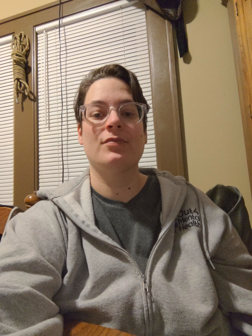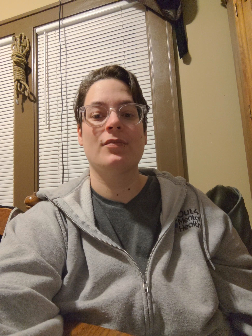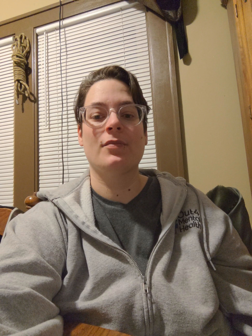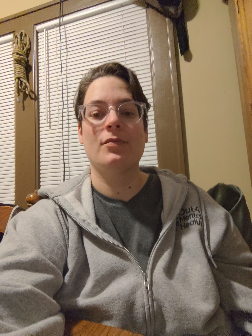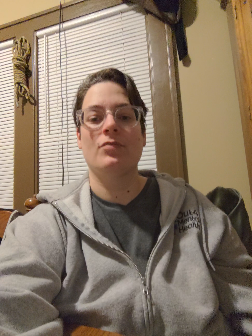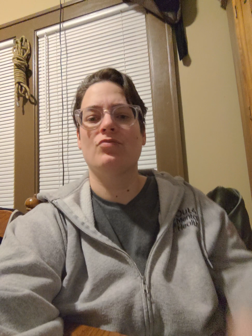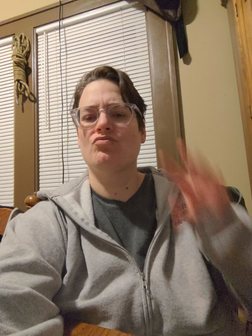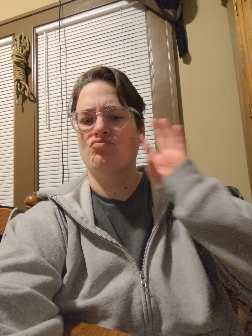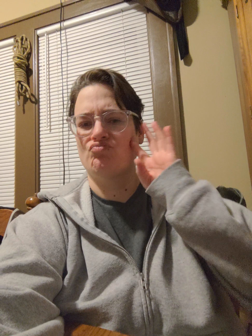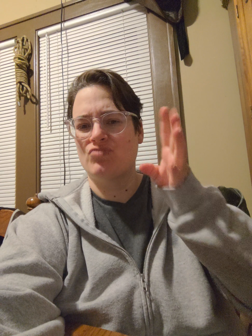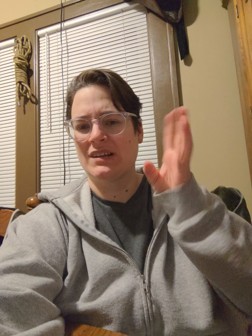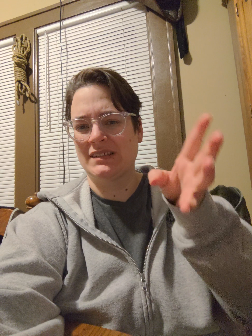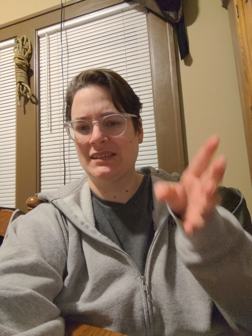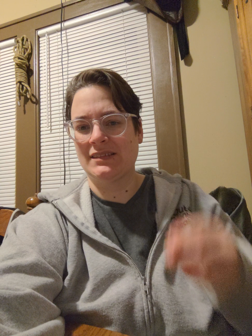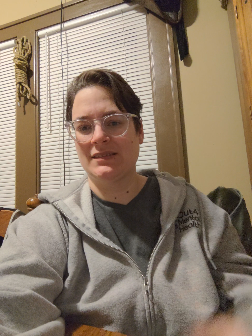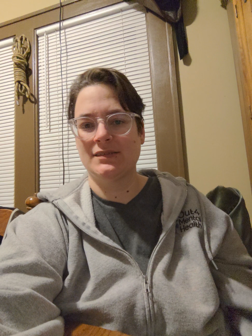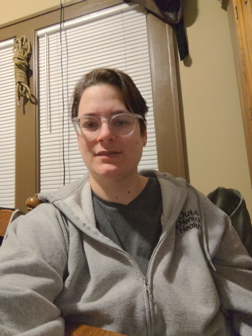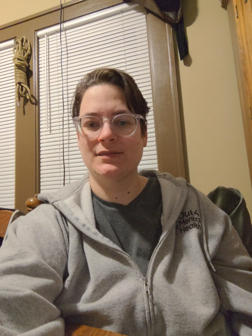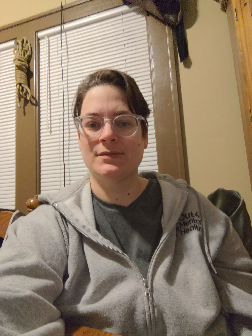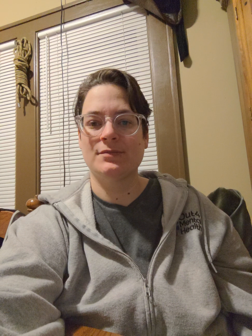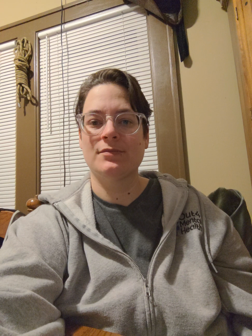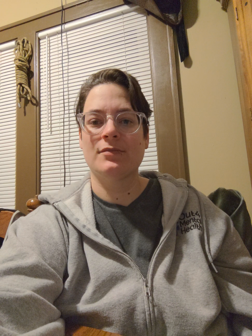pretend